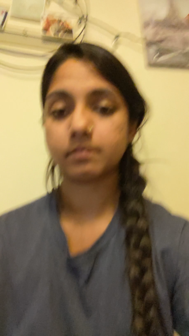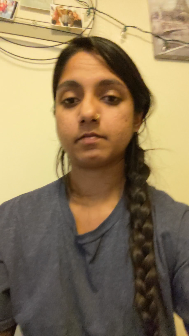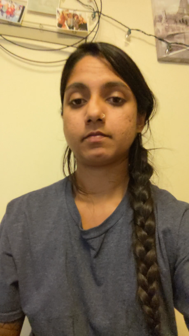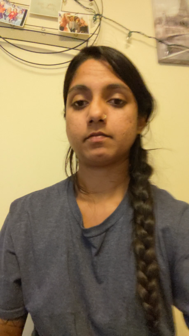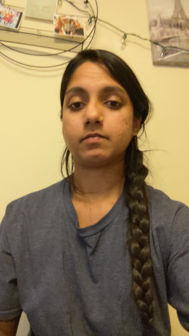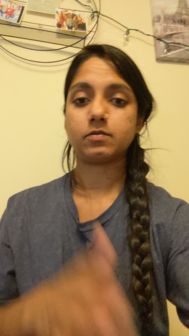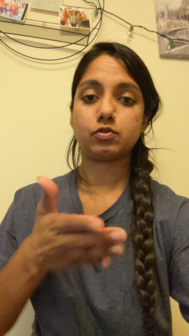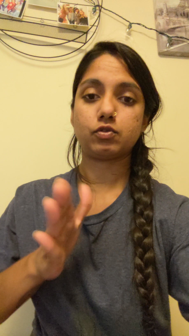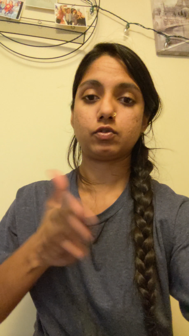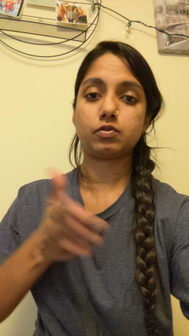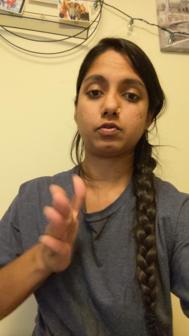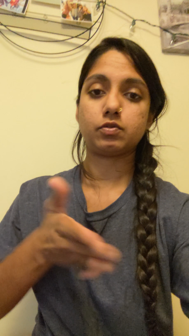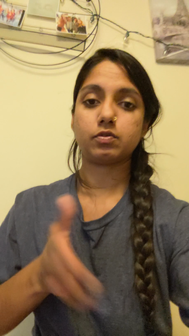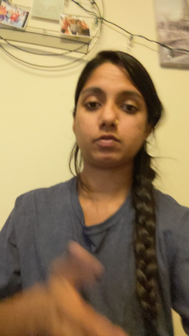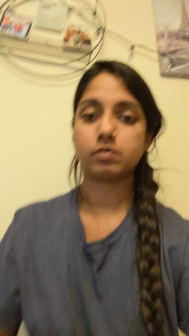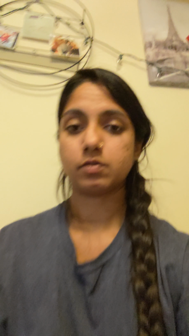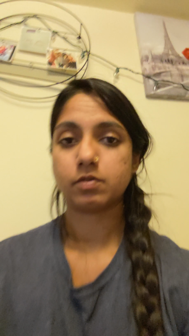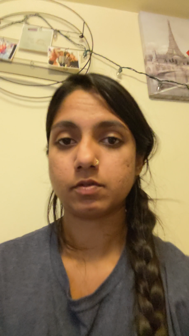cook